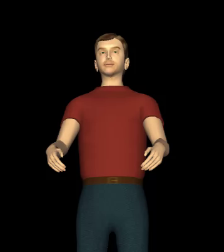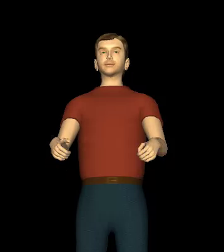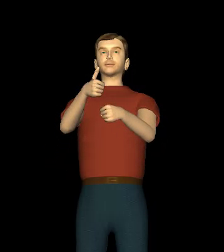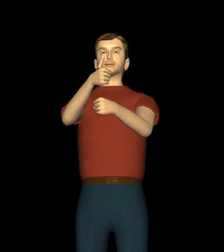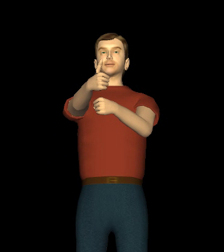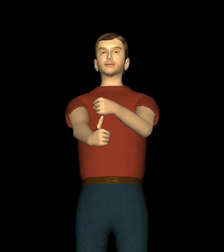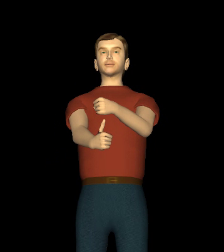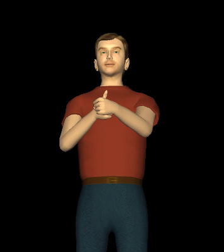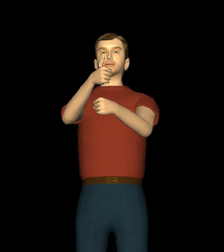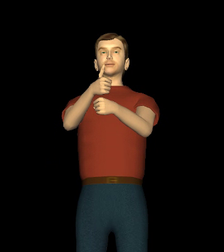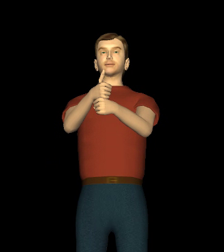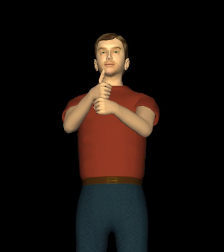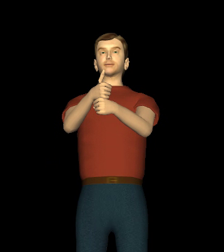يعني